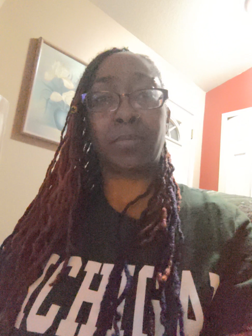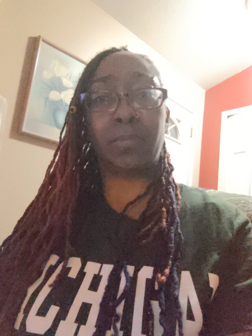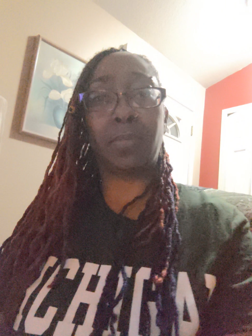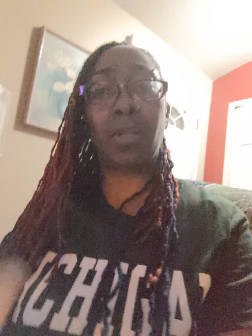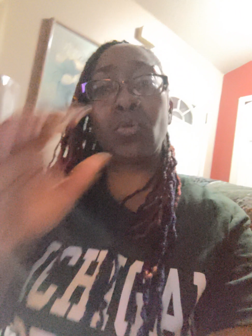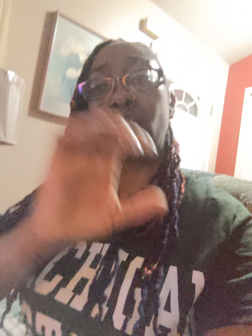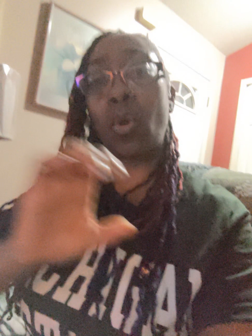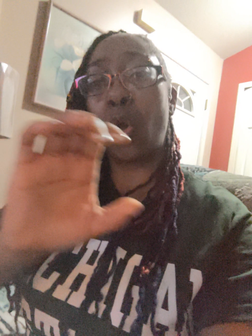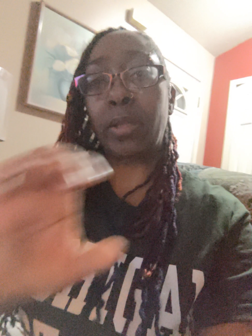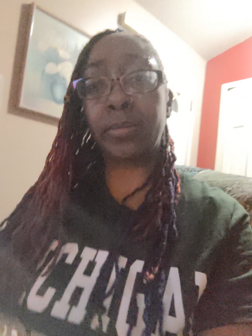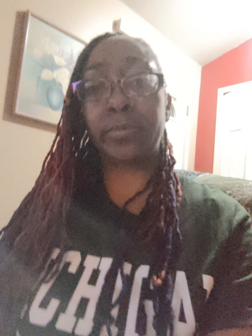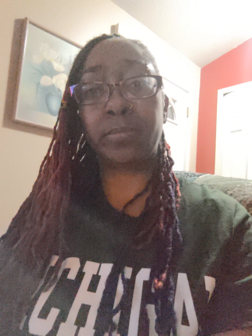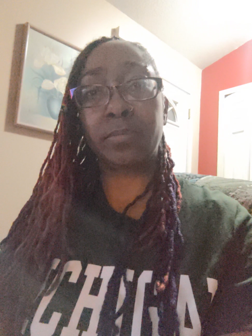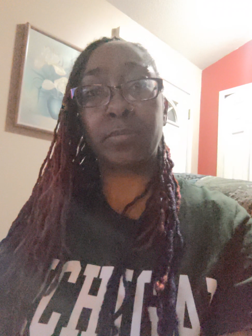chocolate